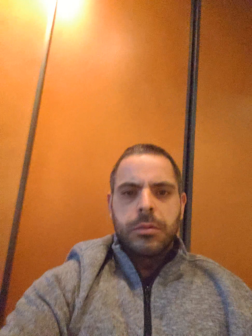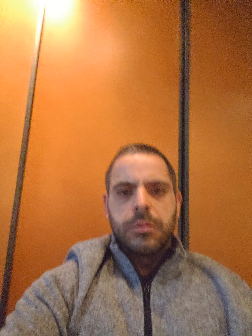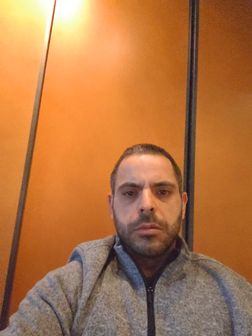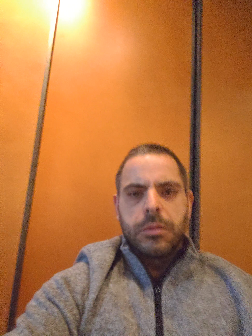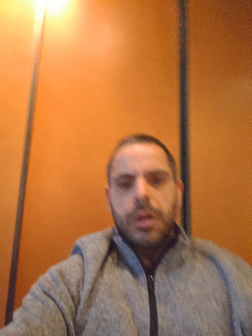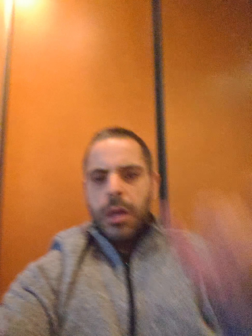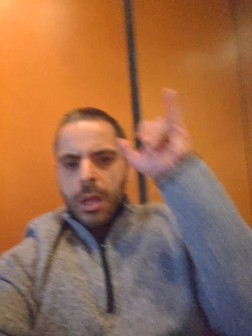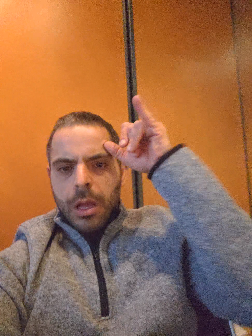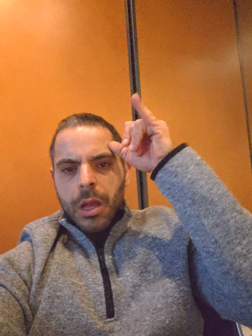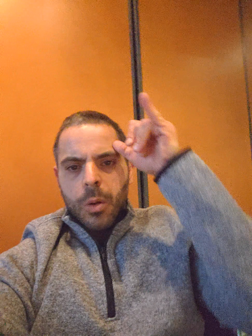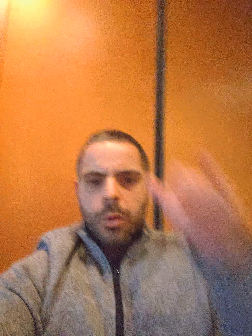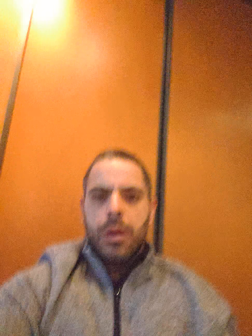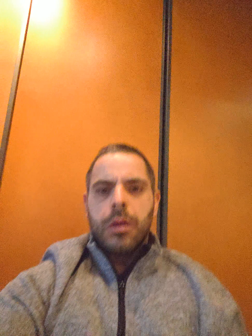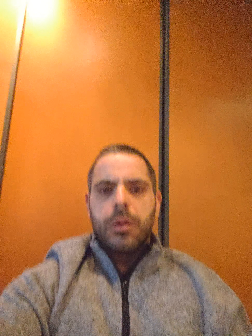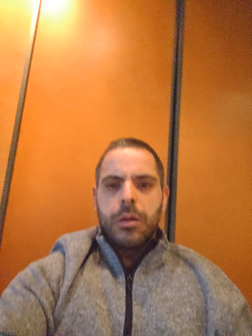cow